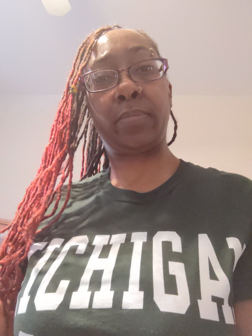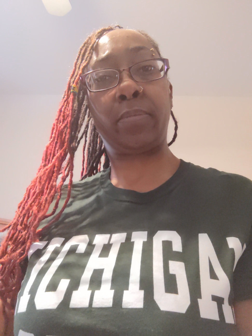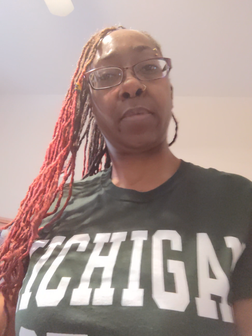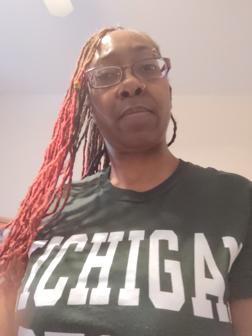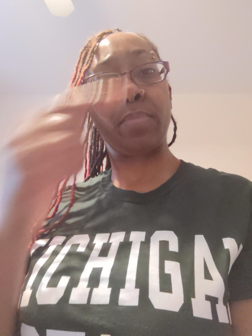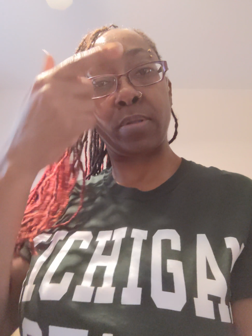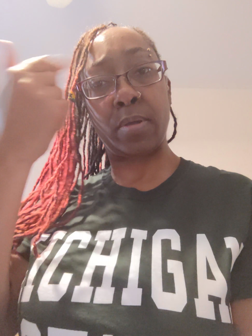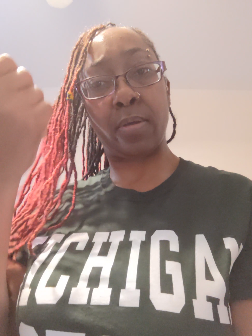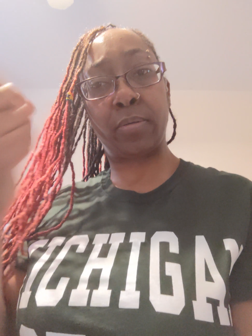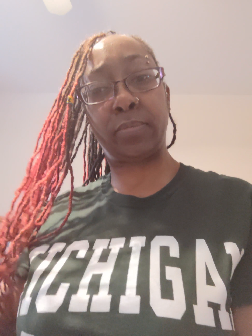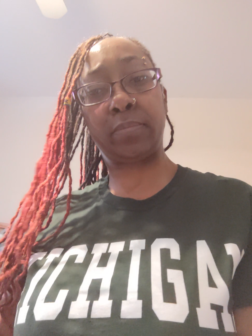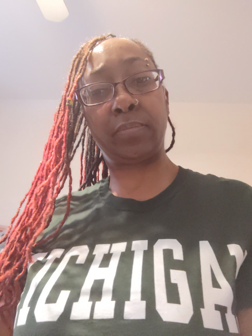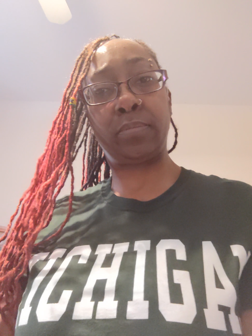because